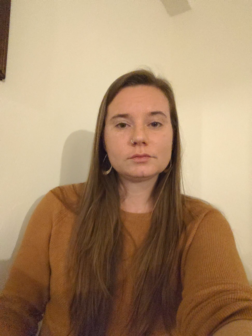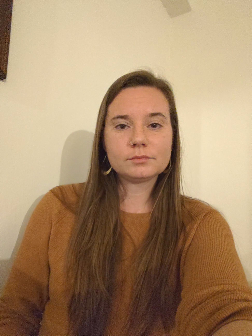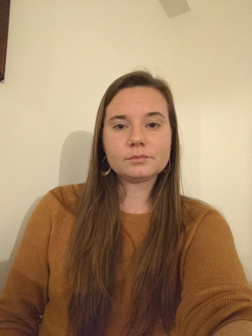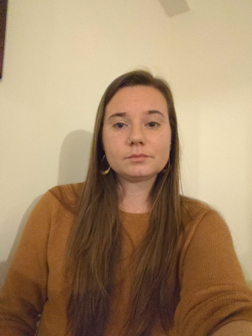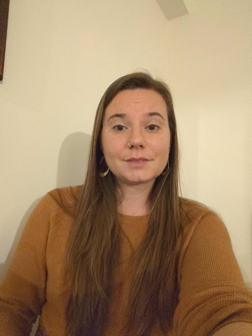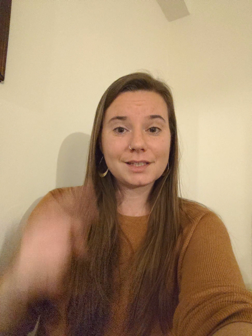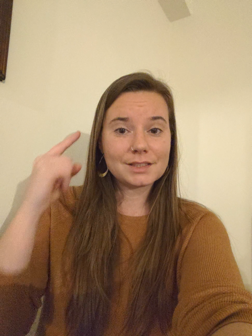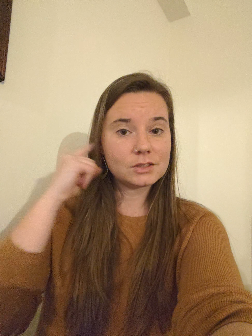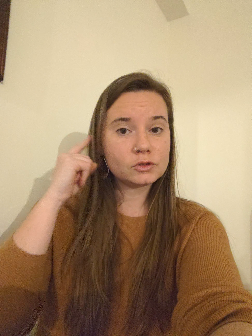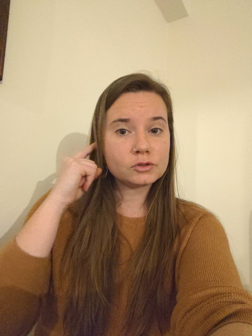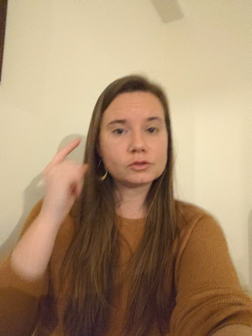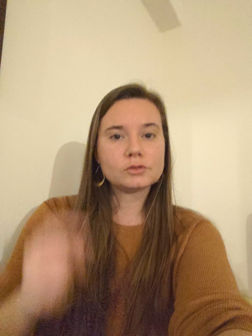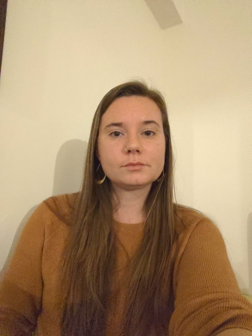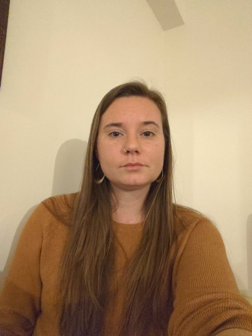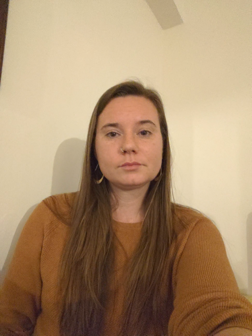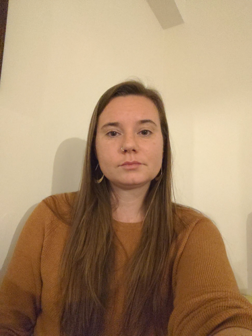ear